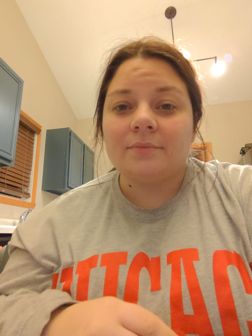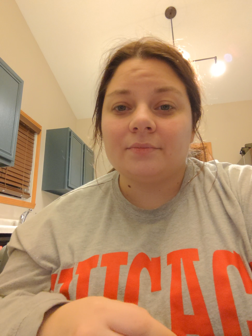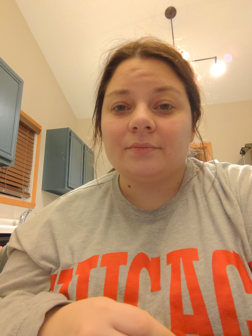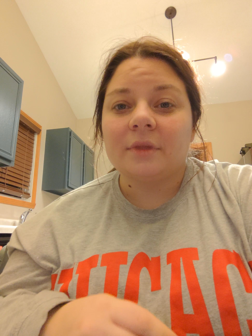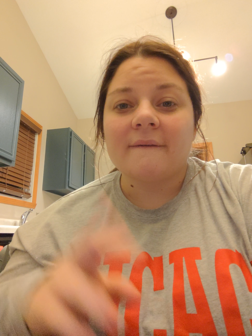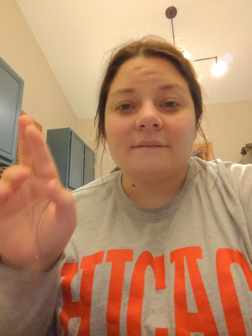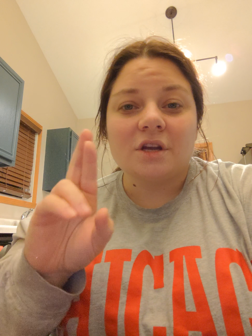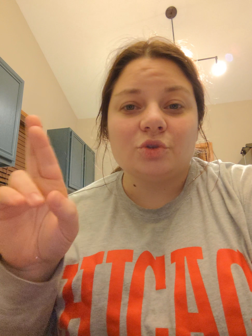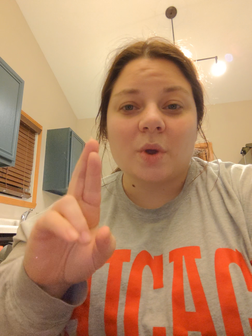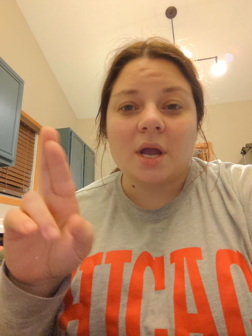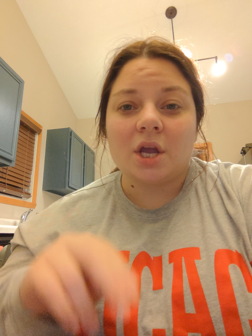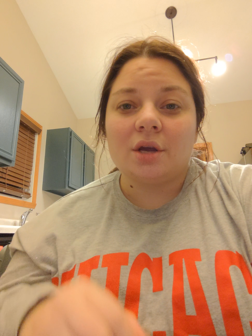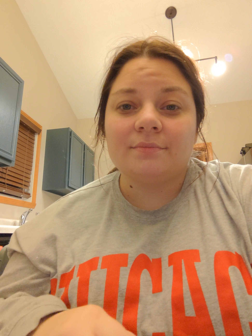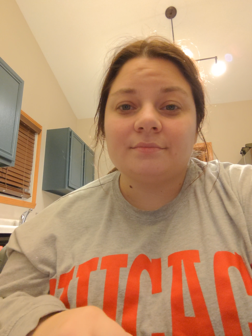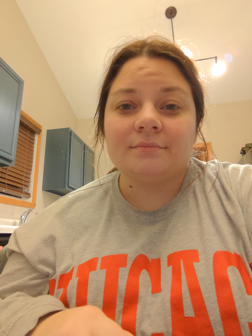refrigerator